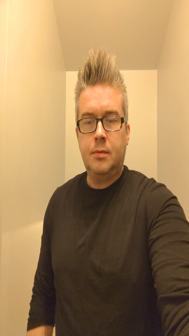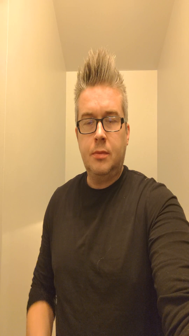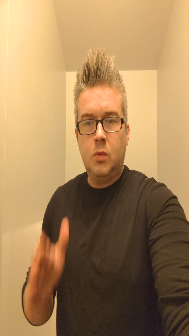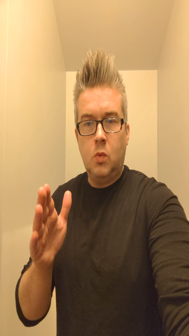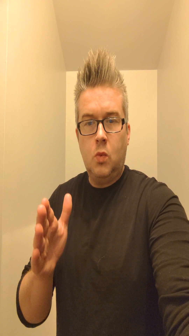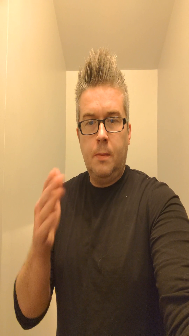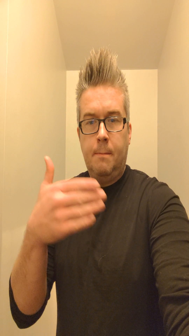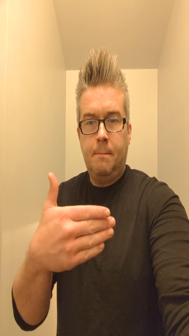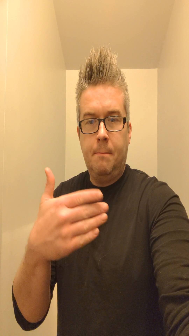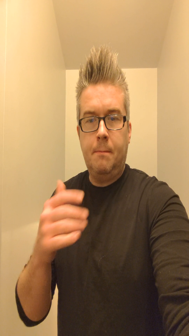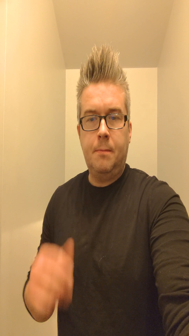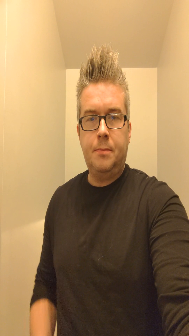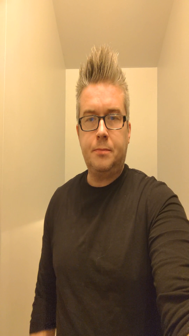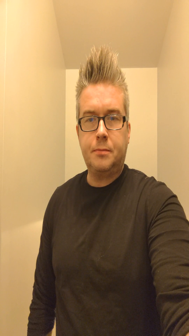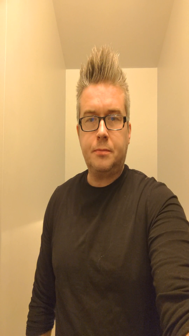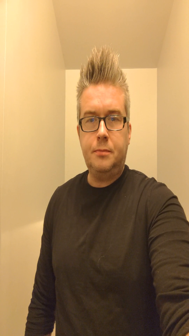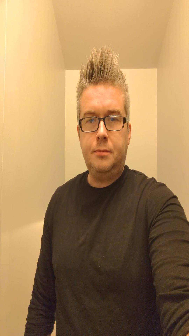room